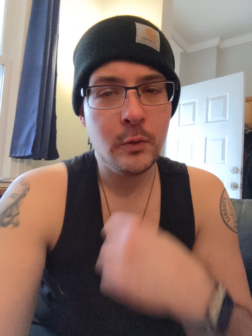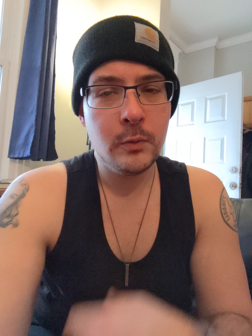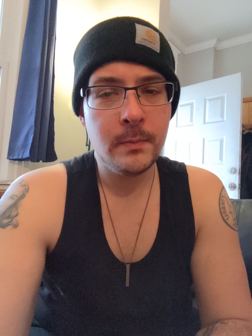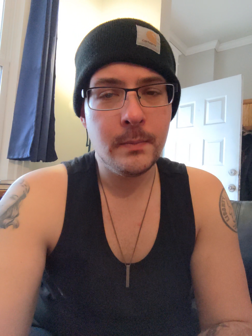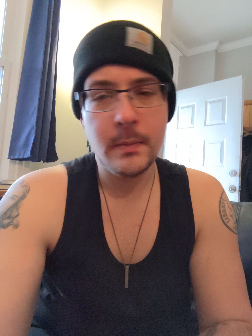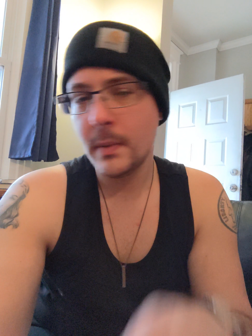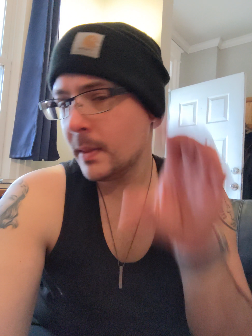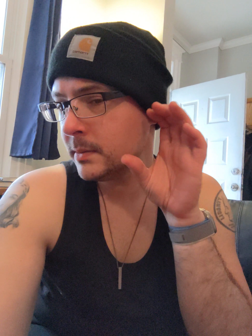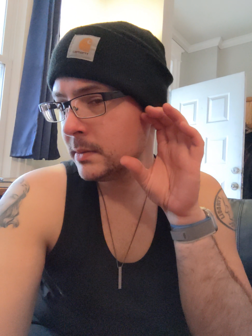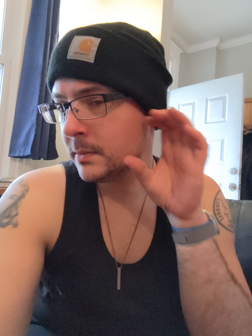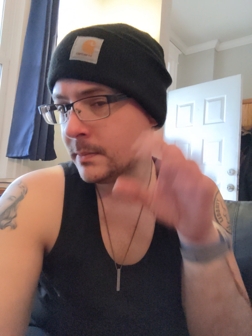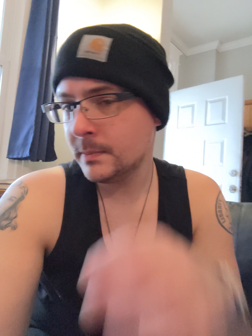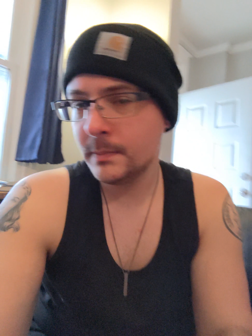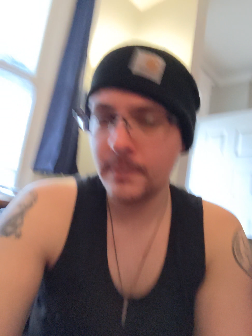listen